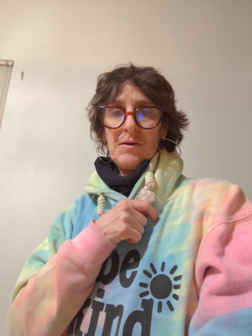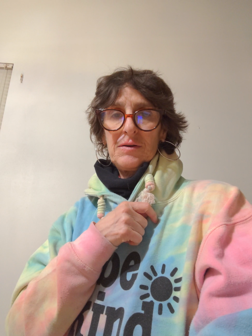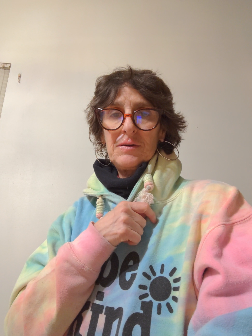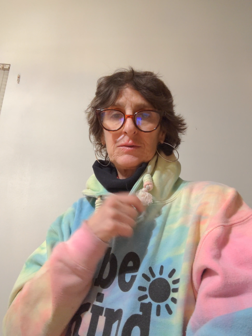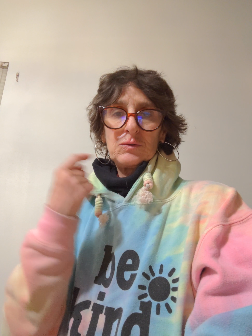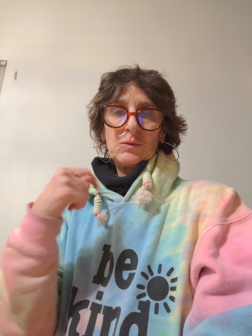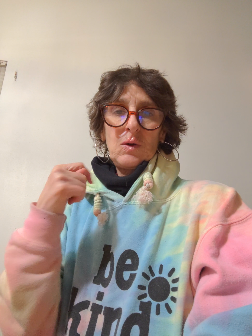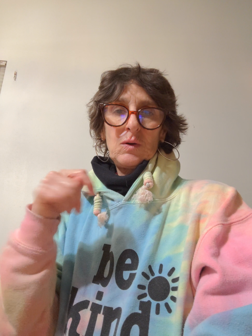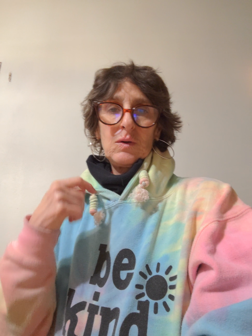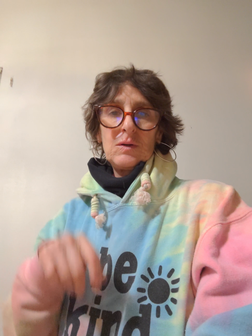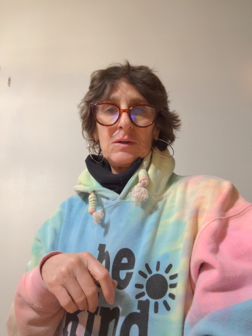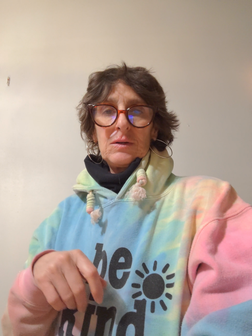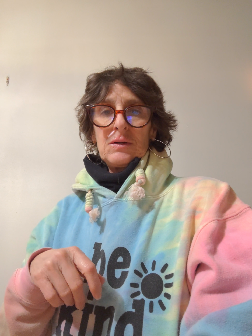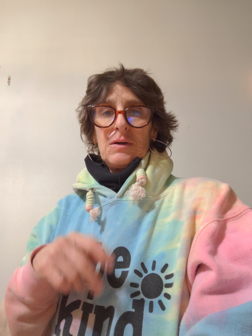toy